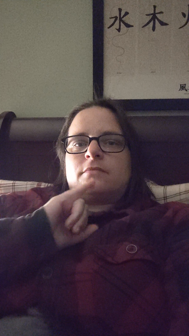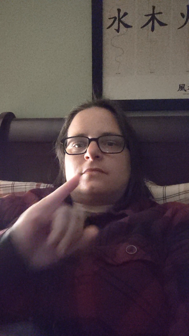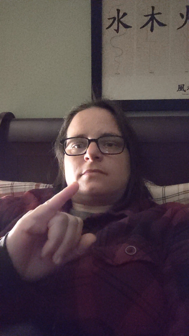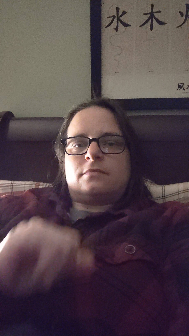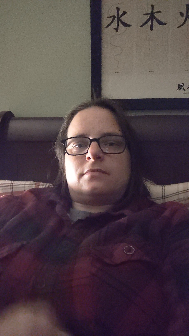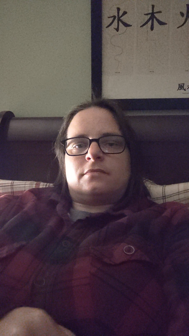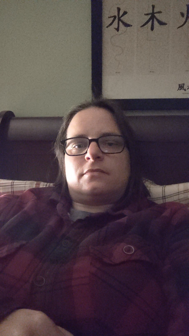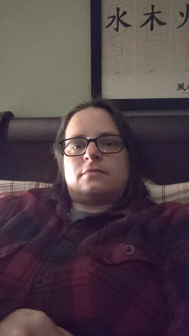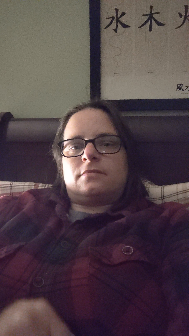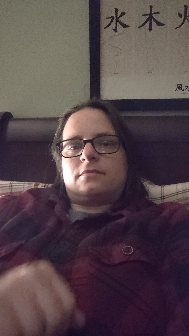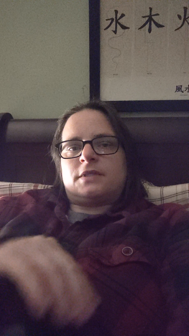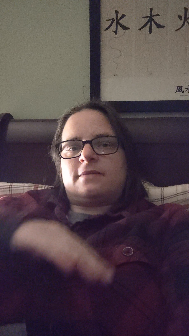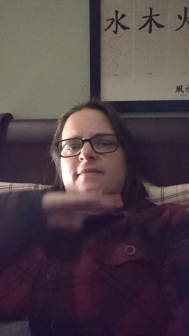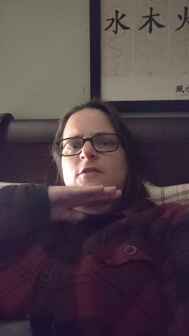full